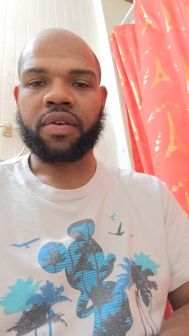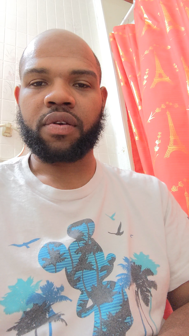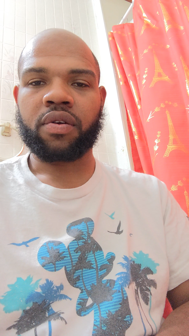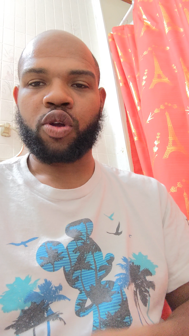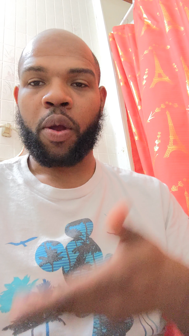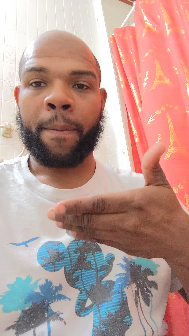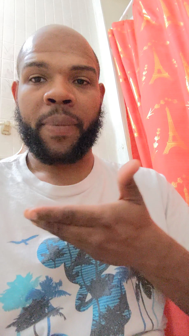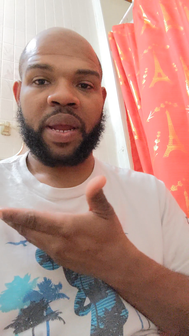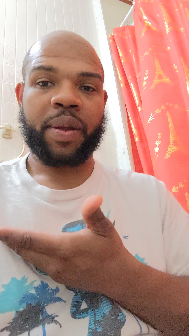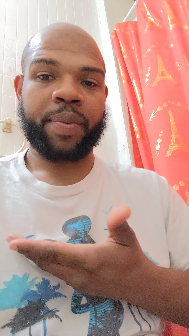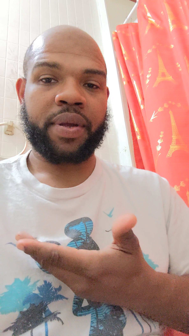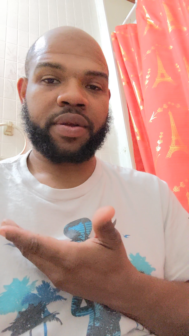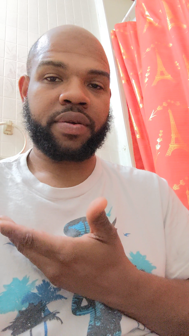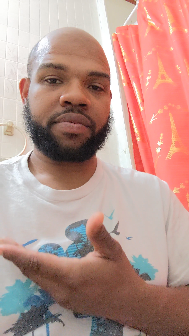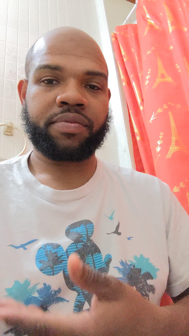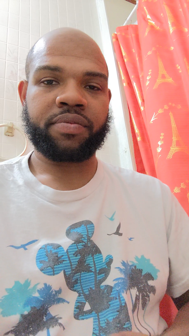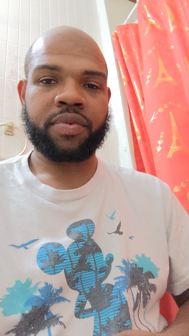baby